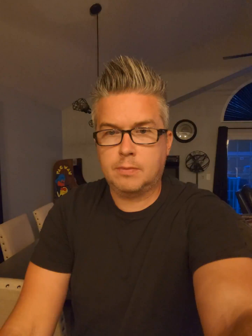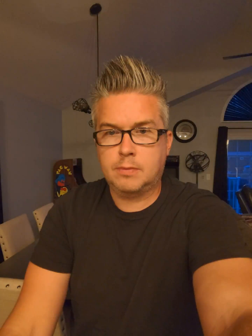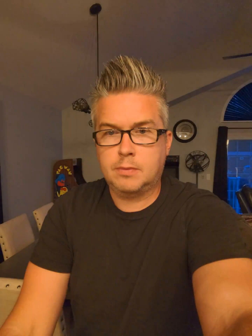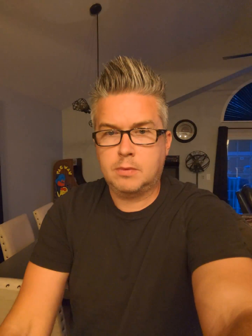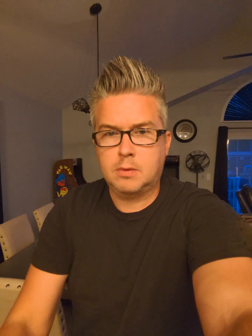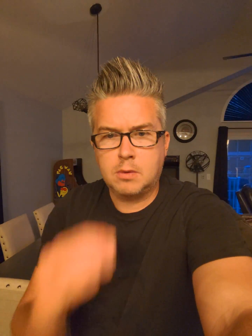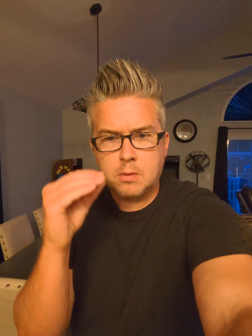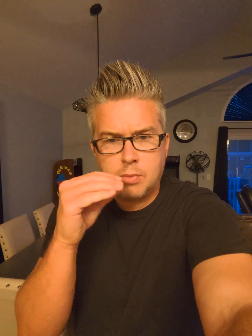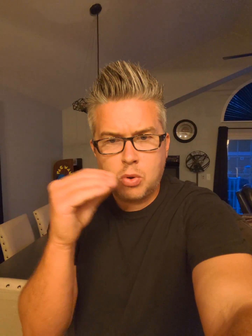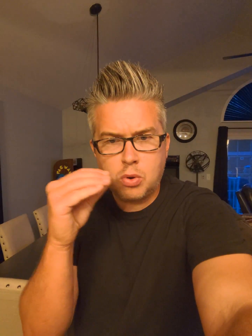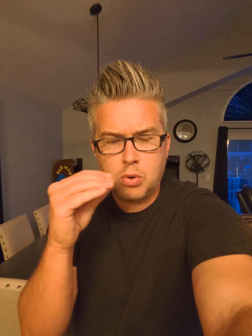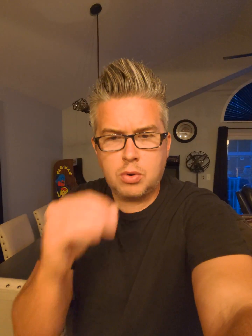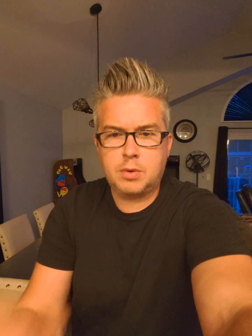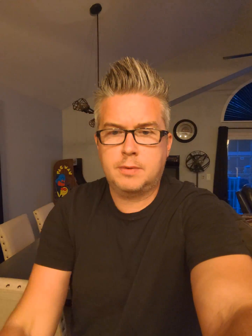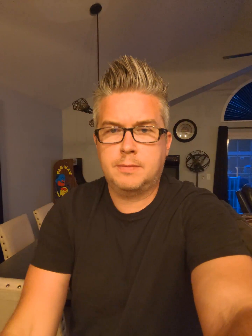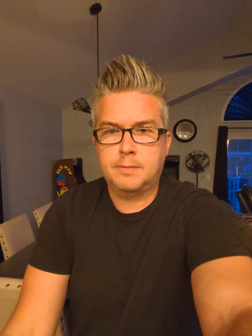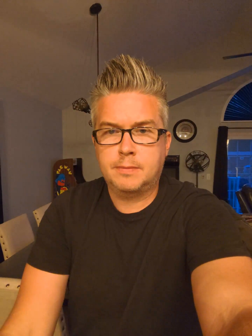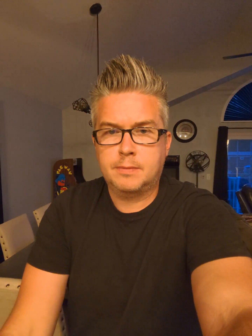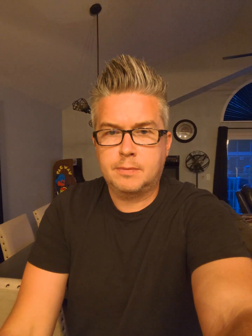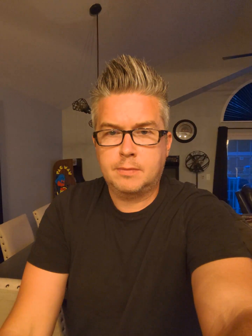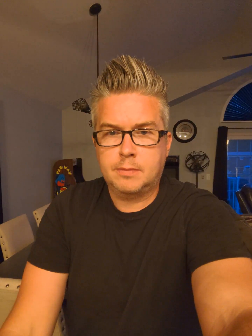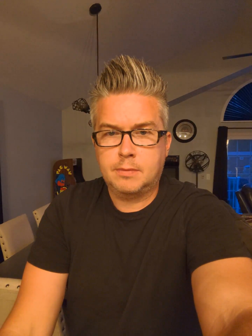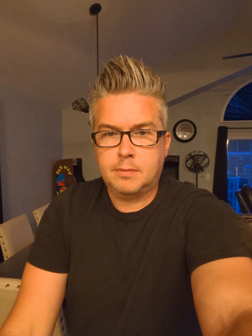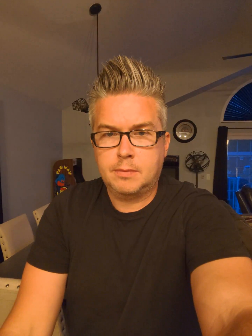more